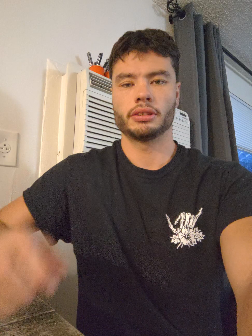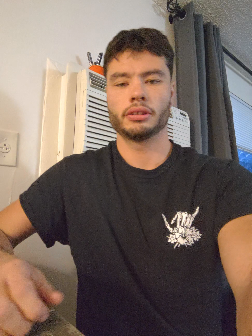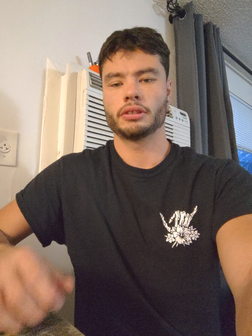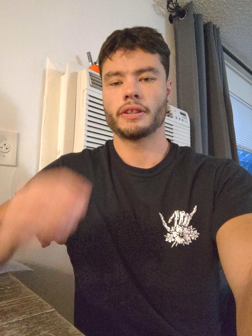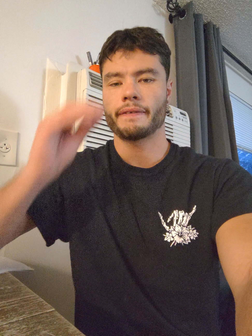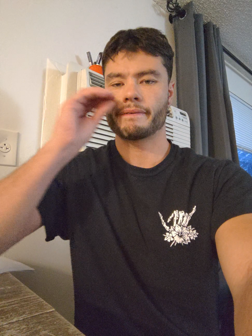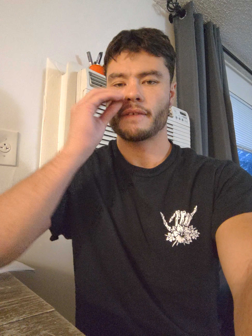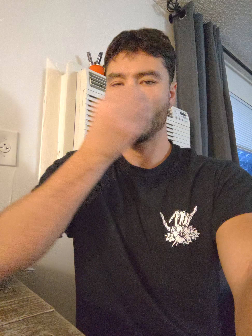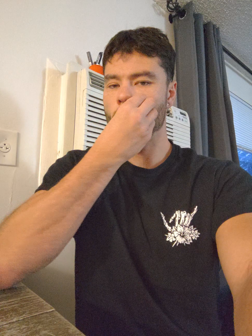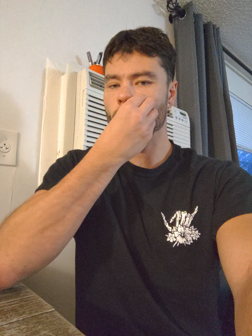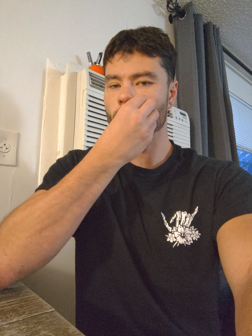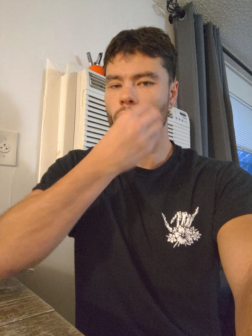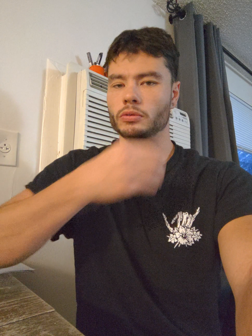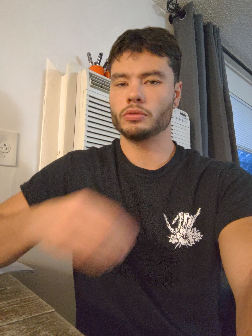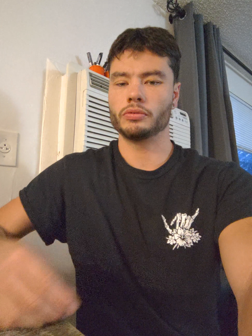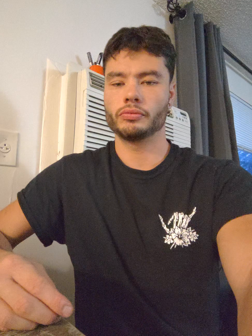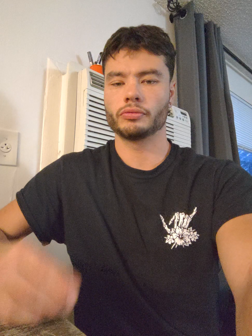flower